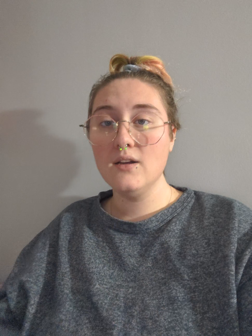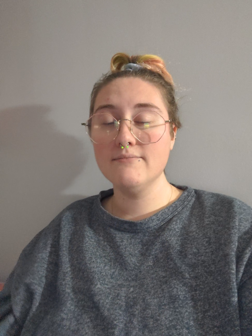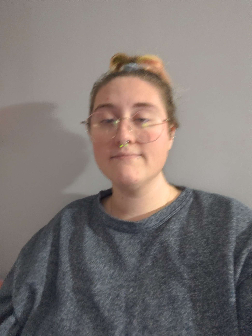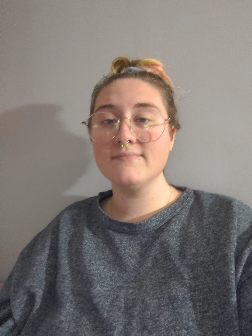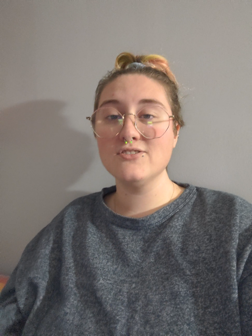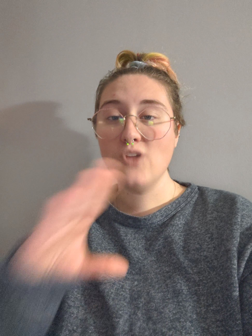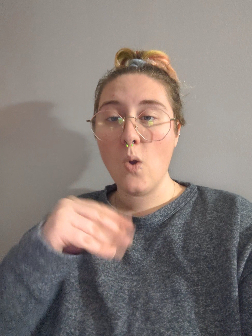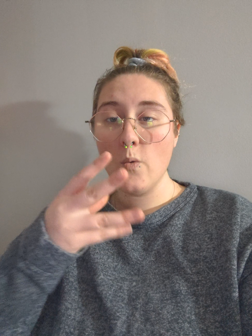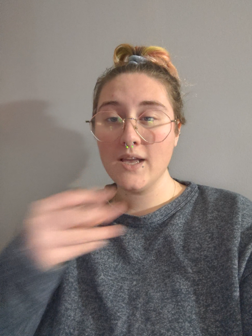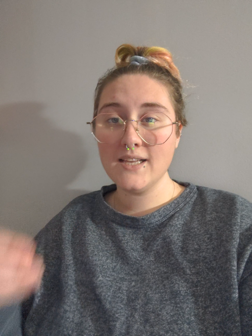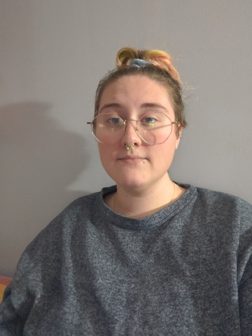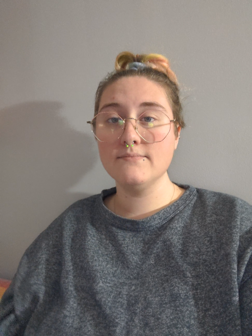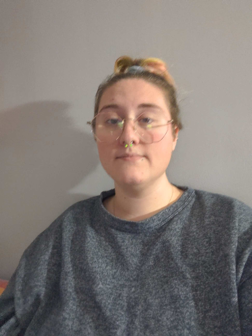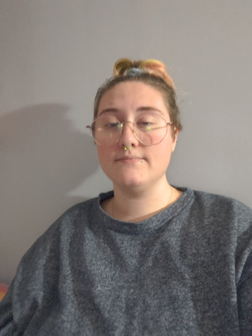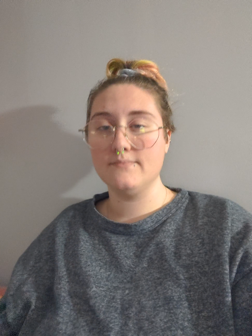story